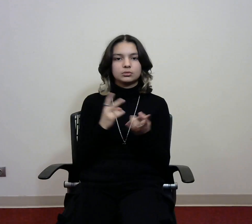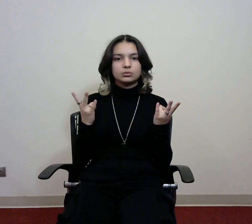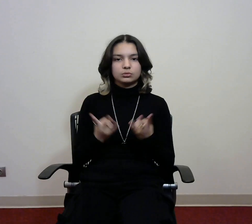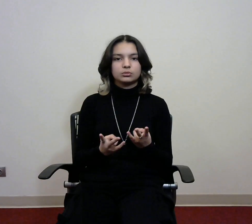lazım